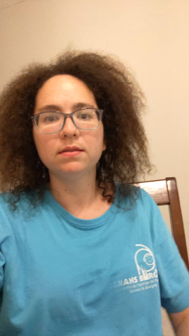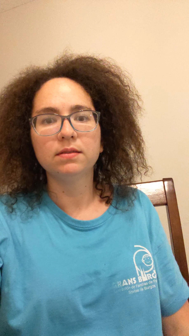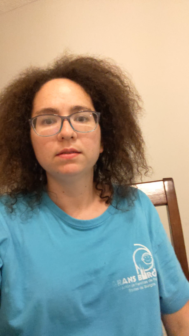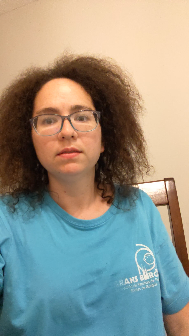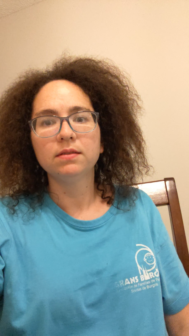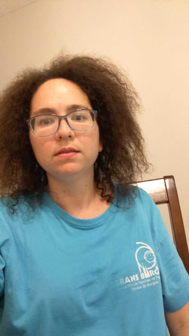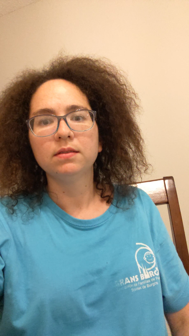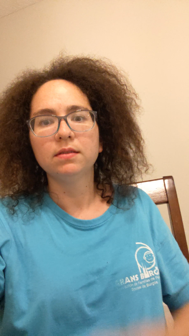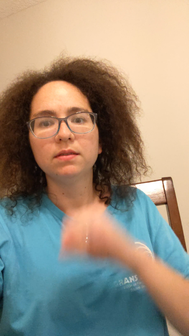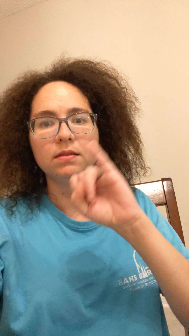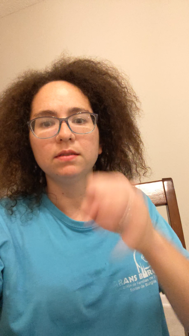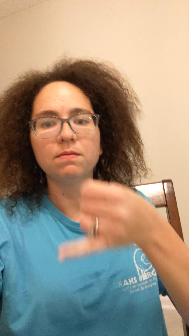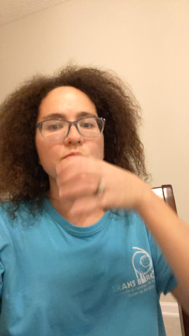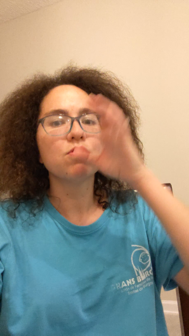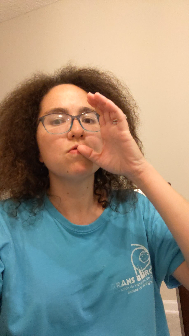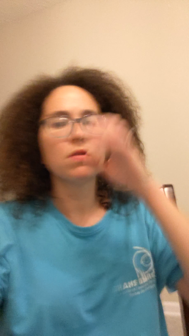juice